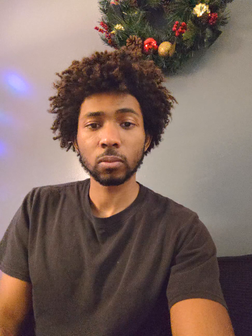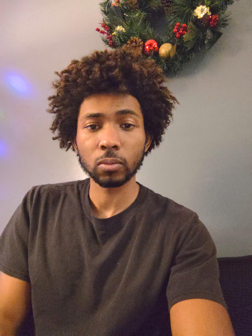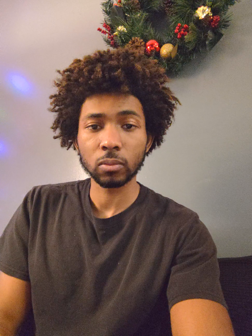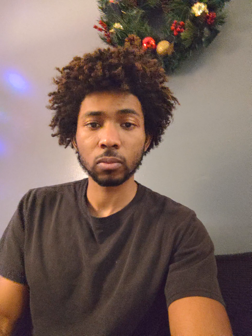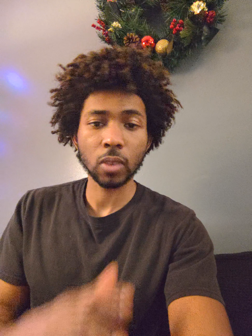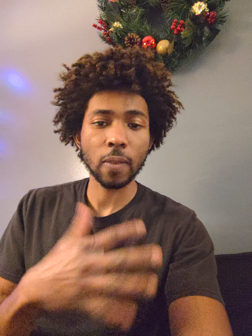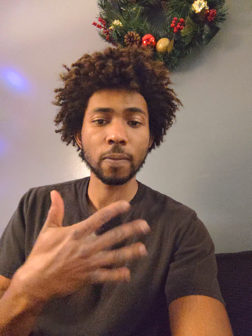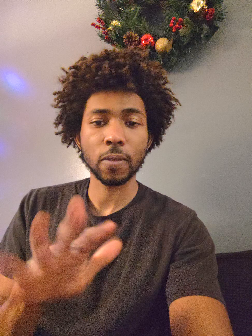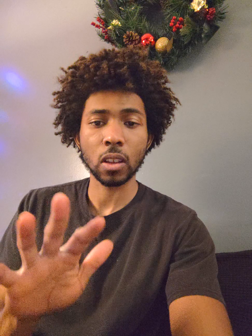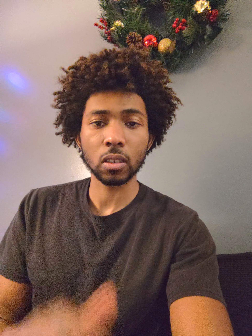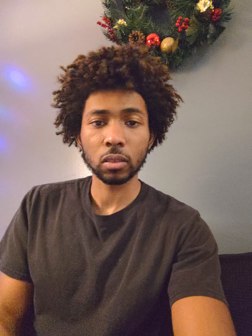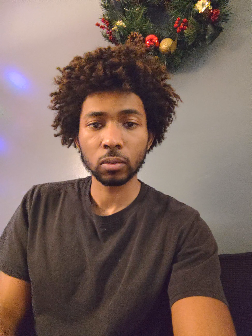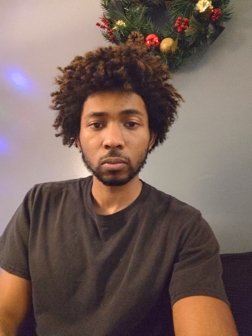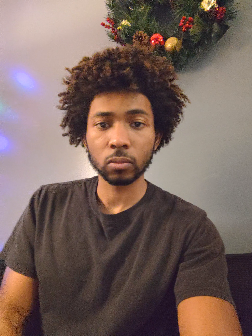finish